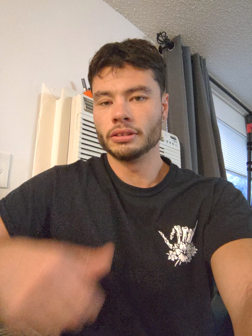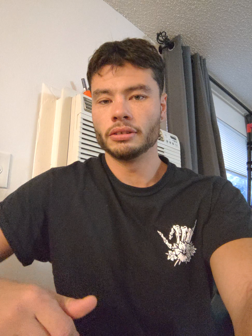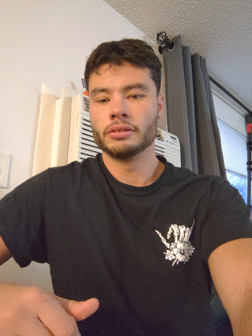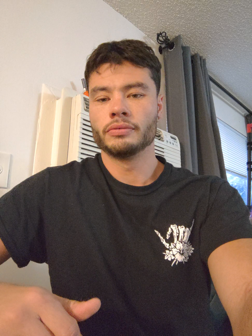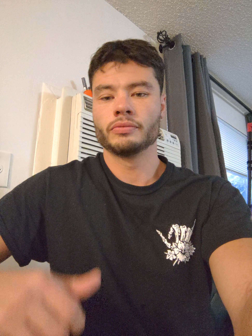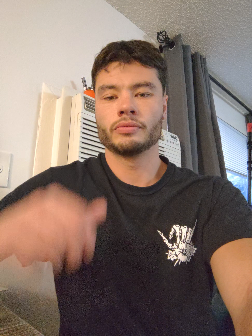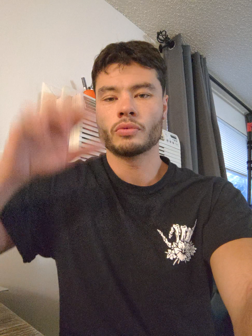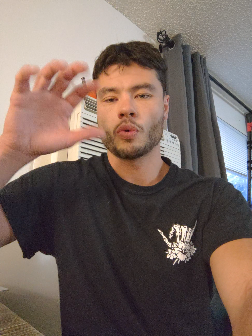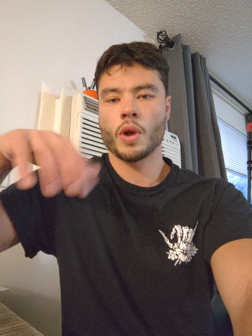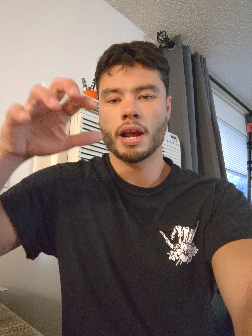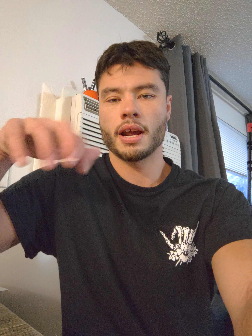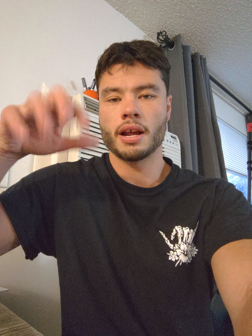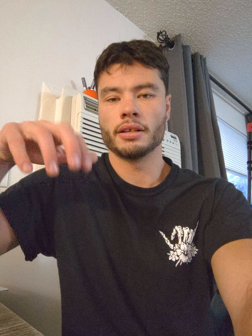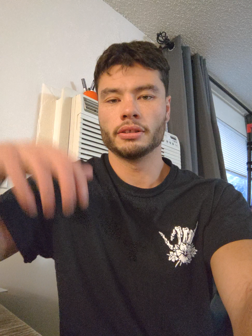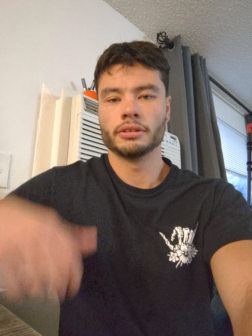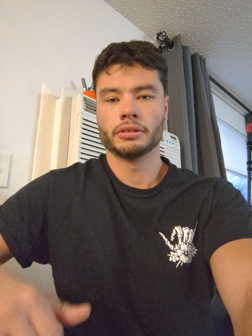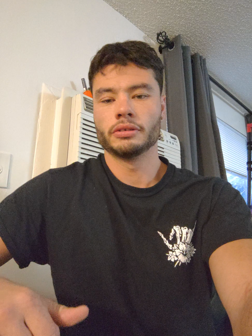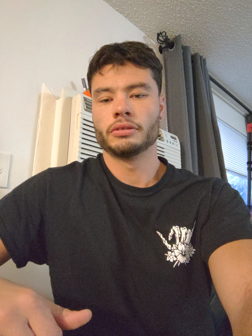rain